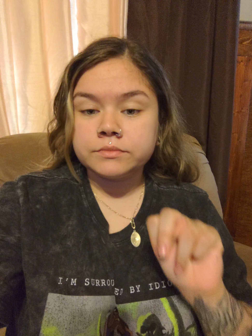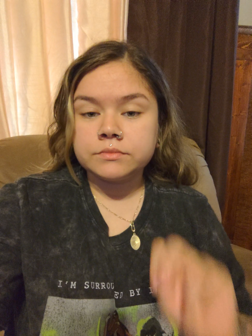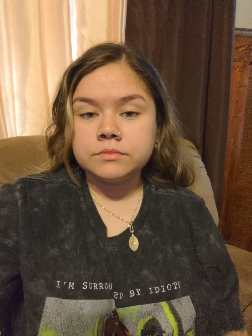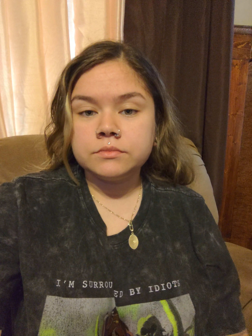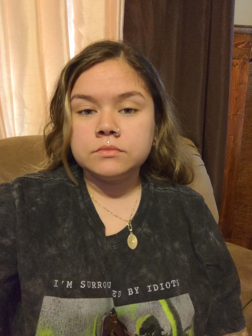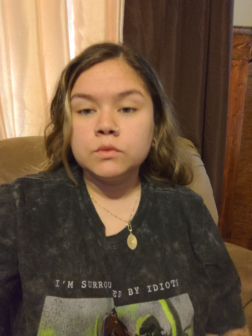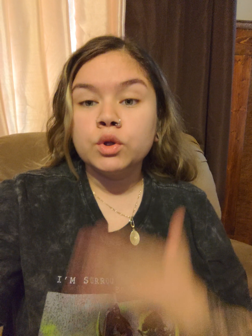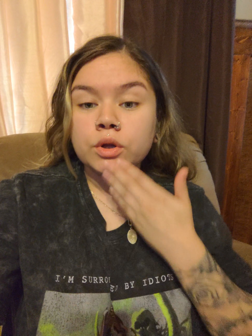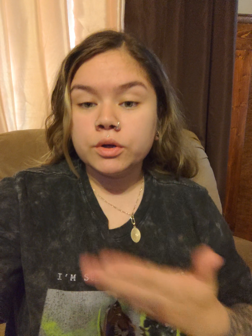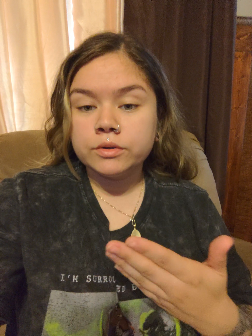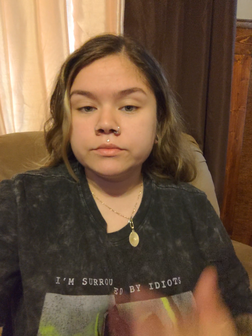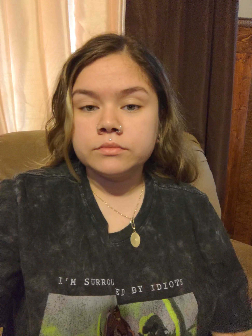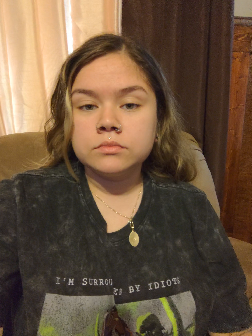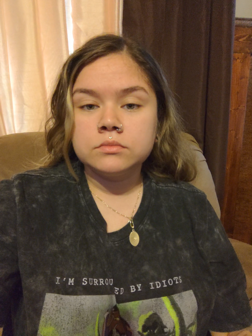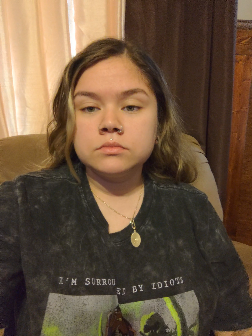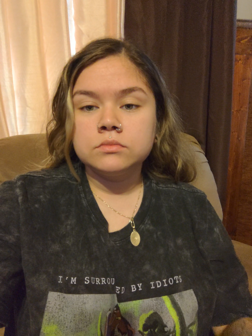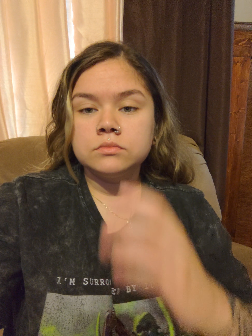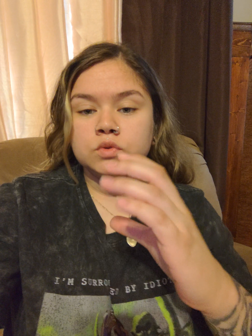good